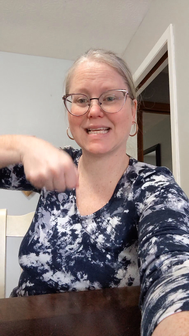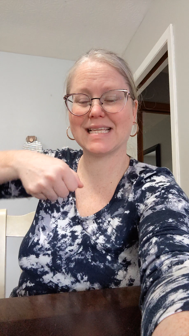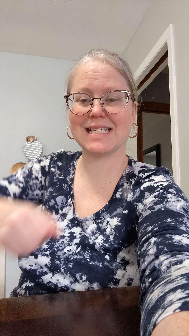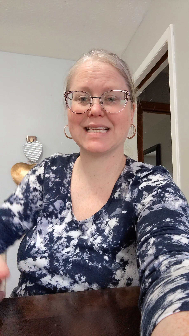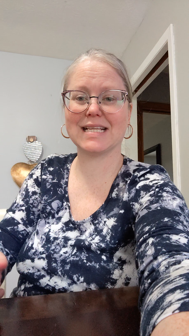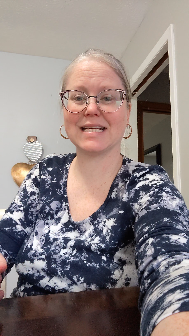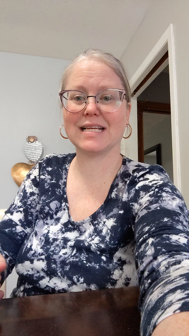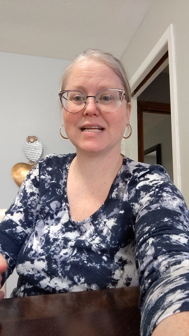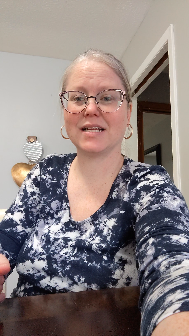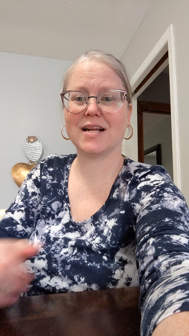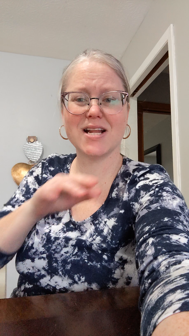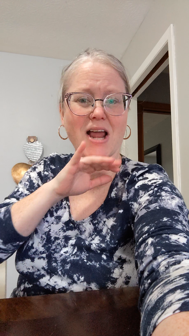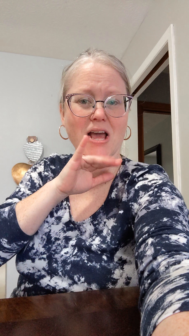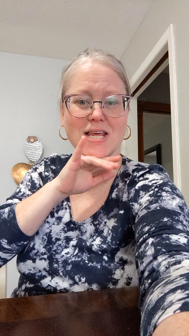naughty